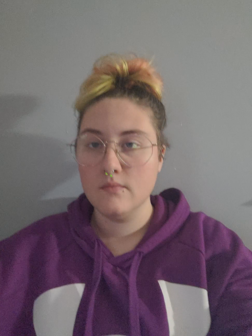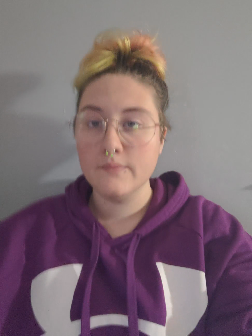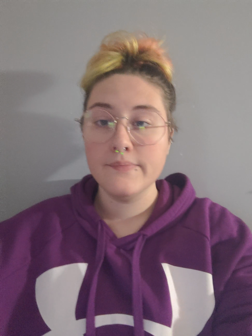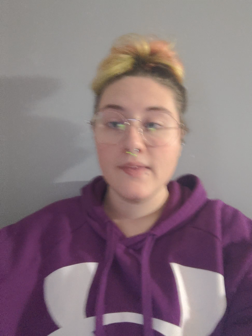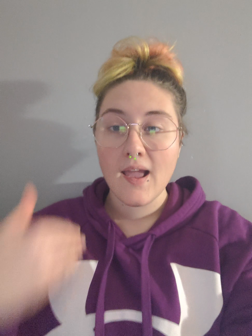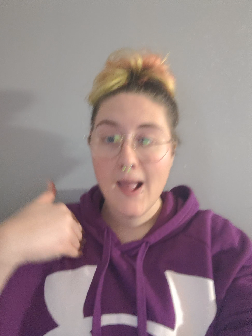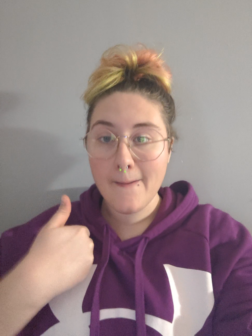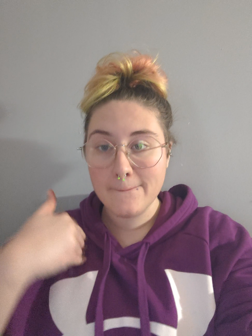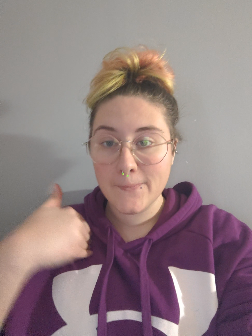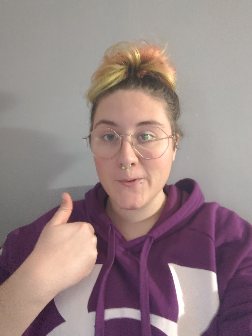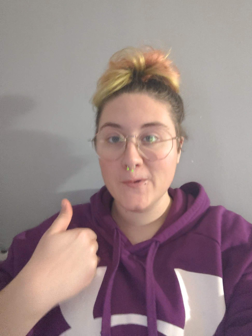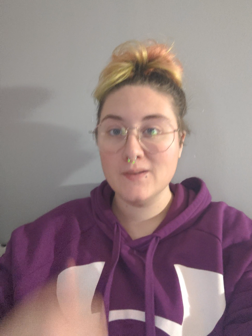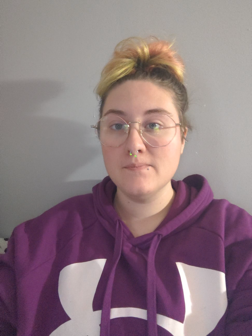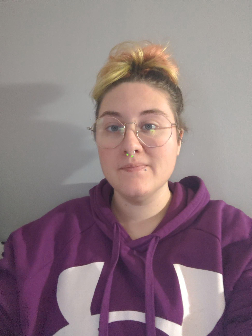animal